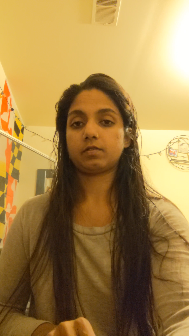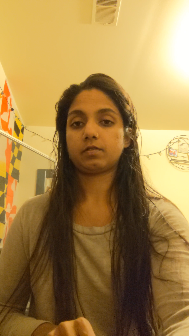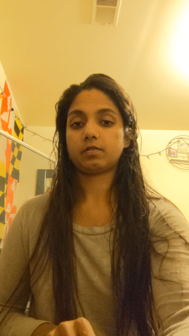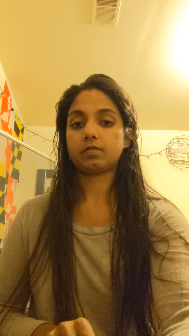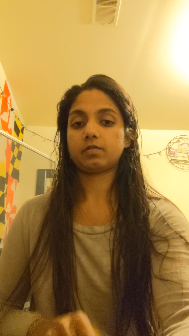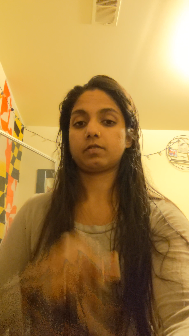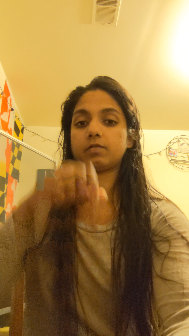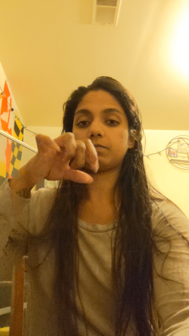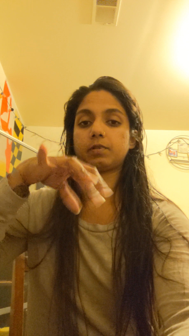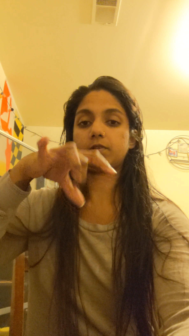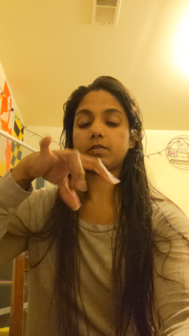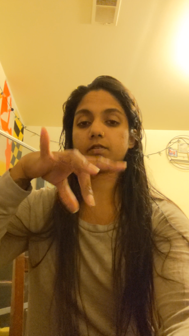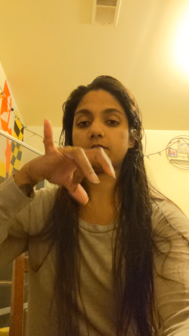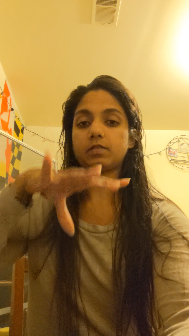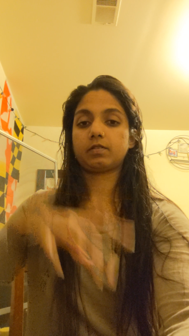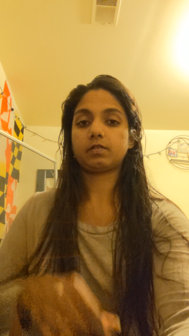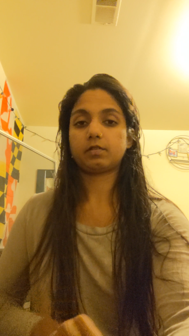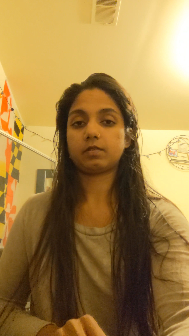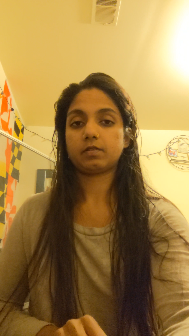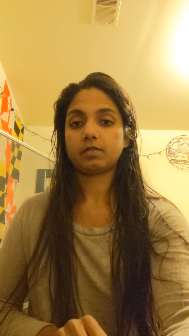pumpkin